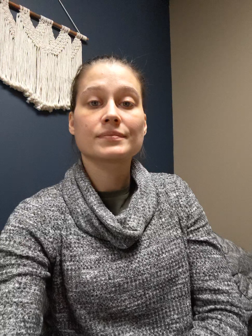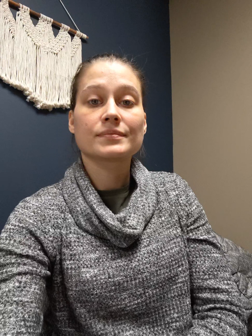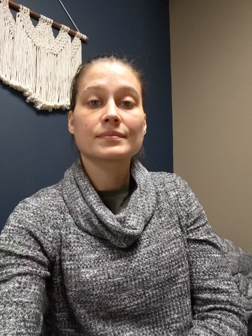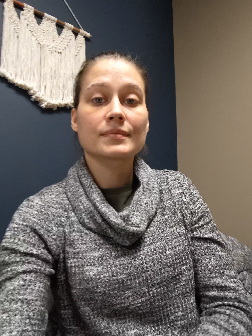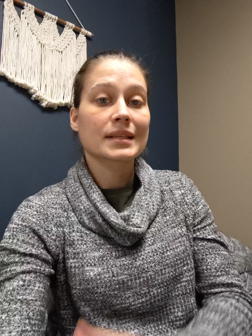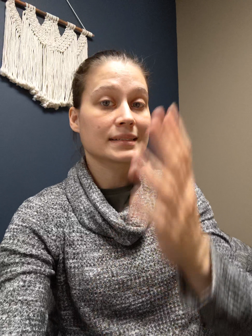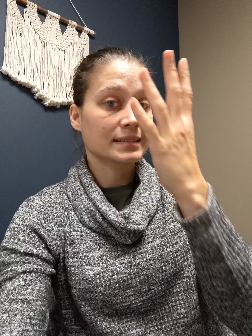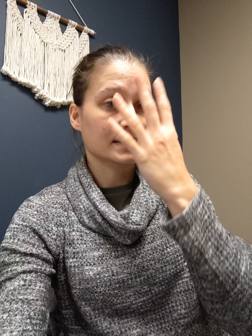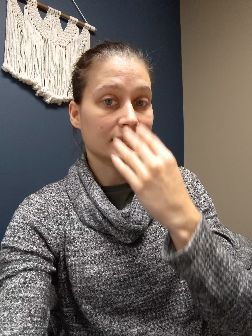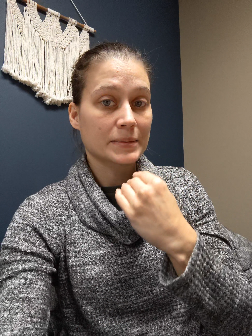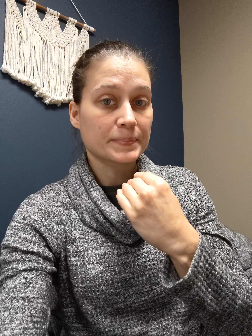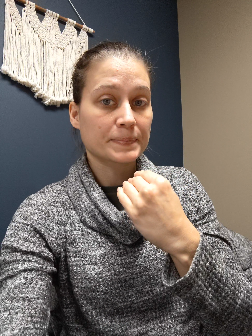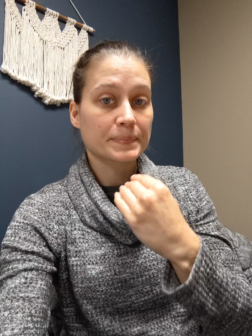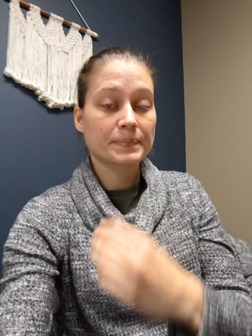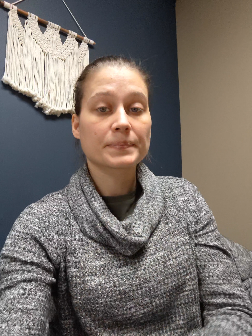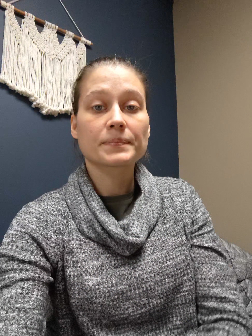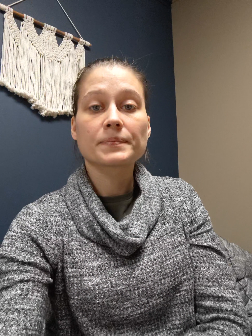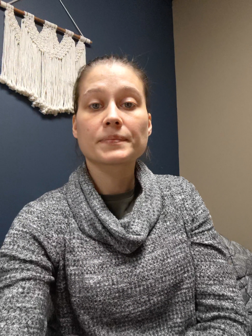sleep